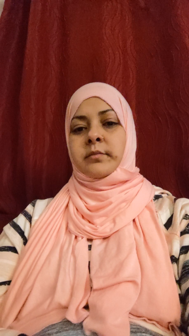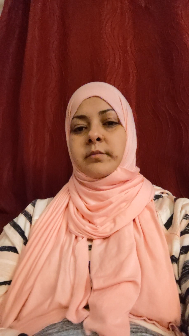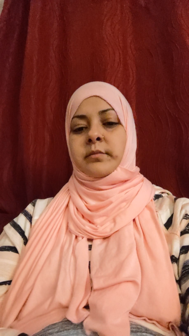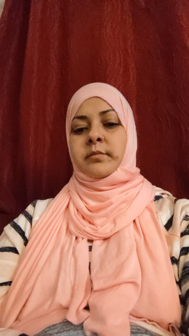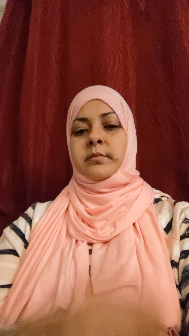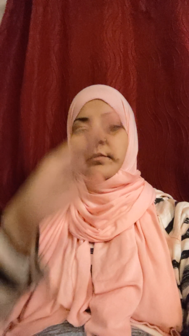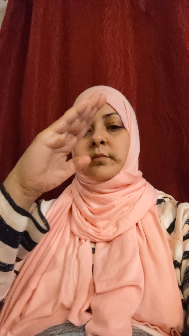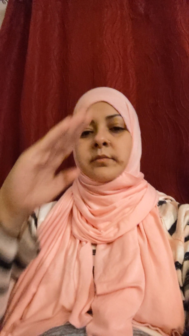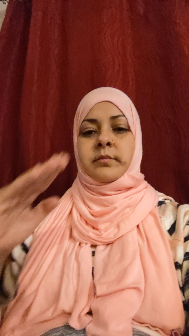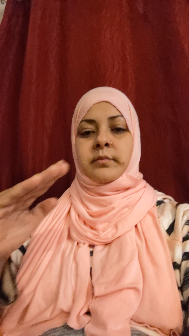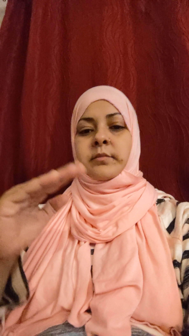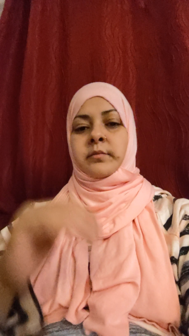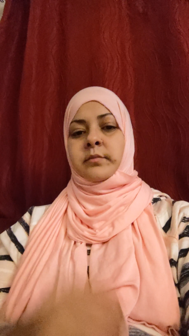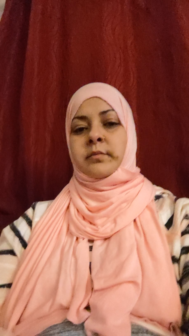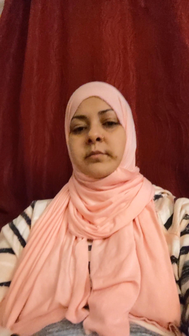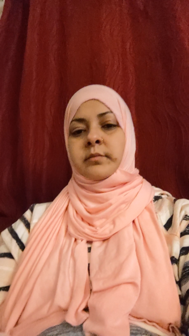roof